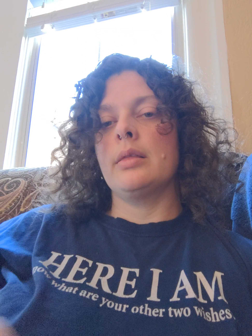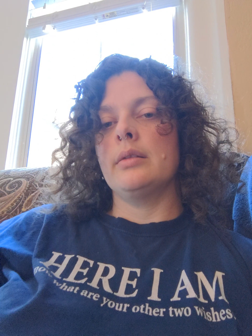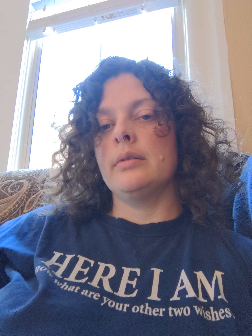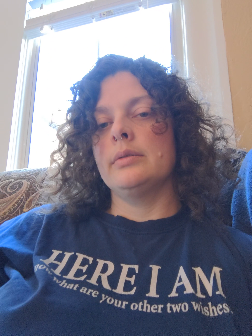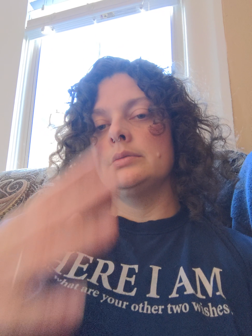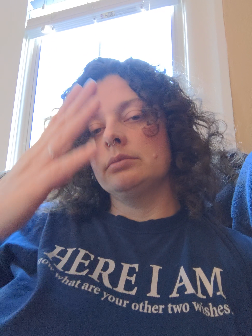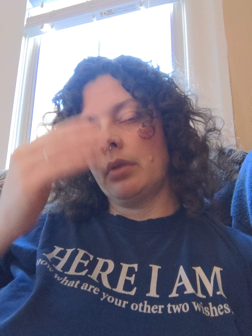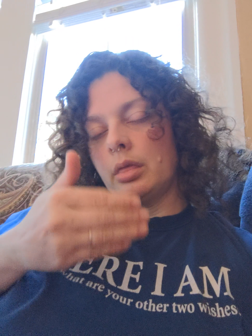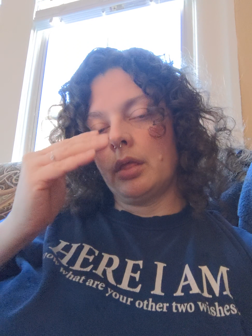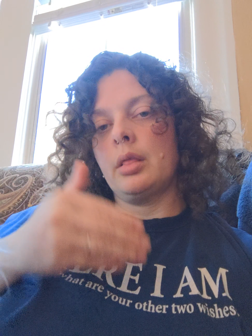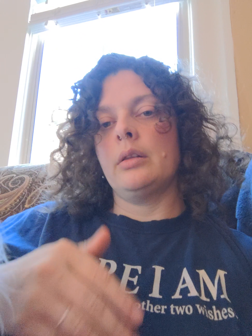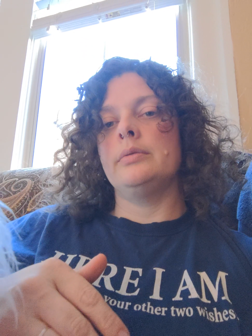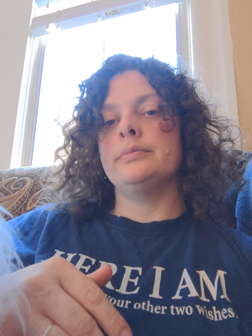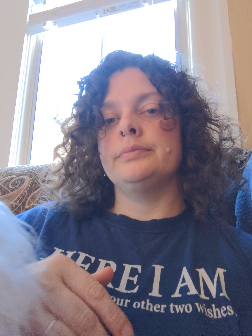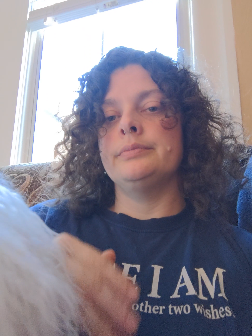sleepy